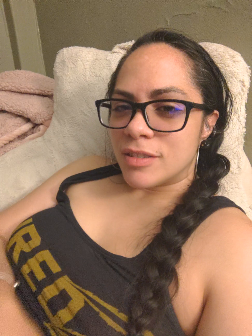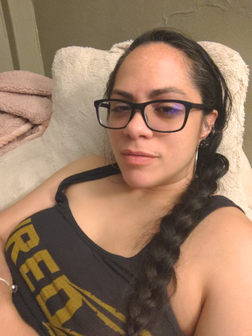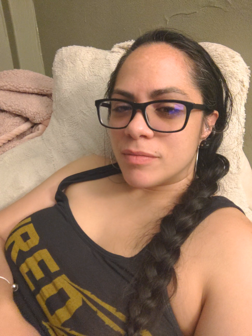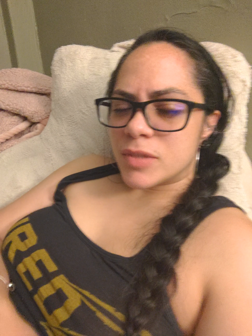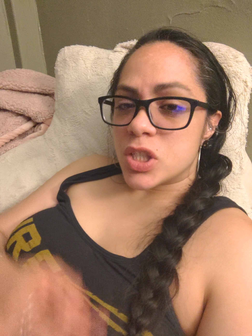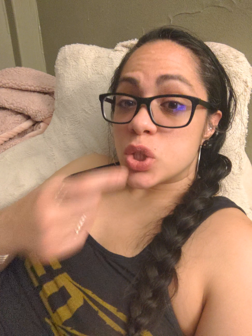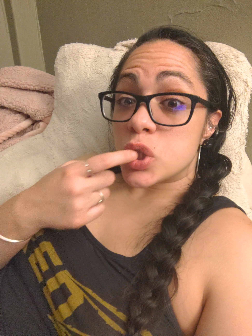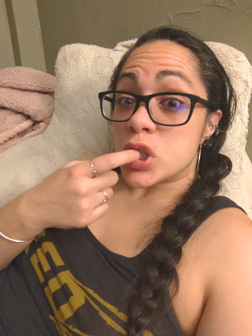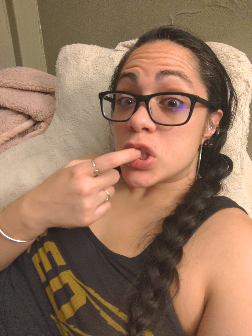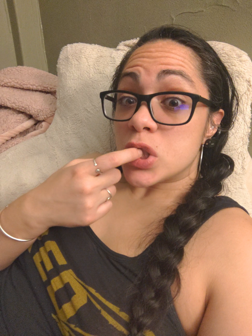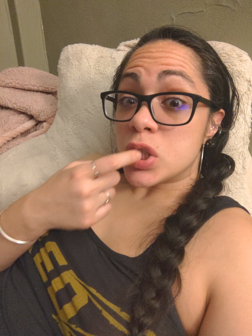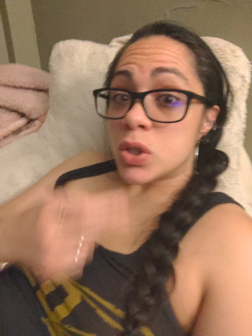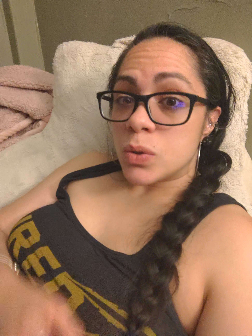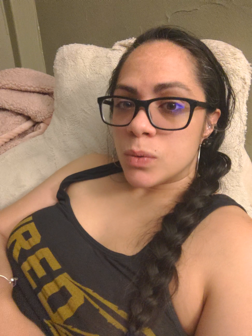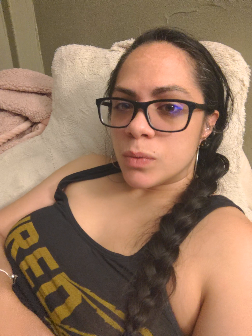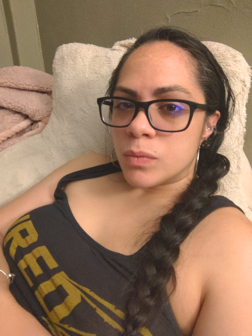tooth